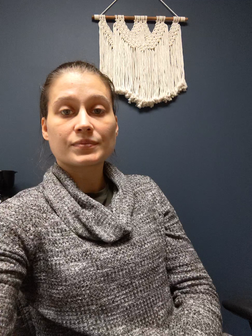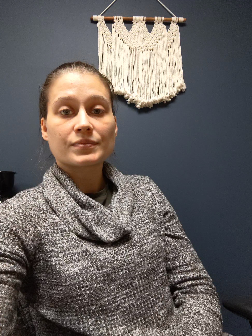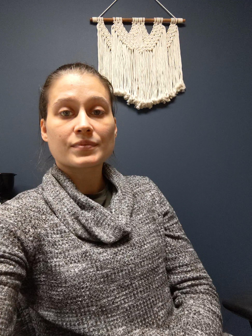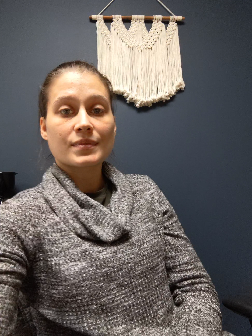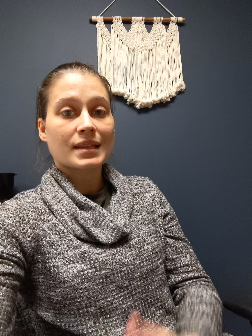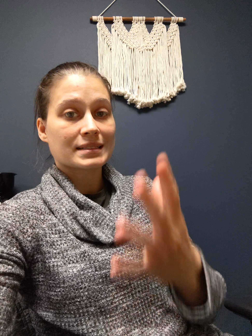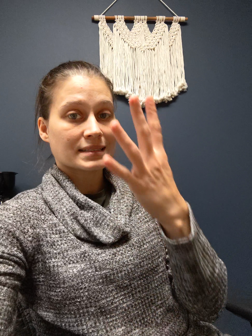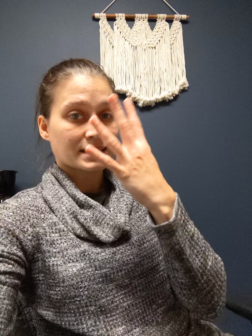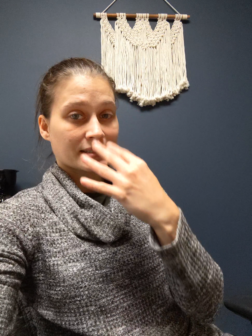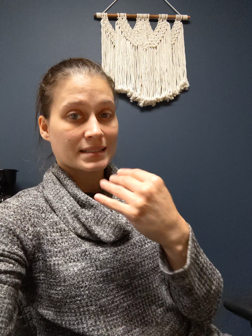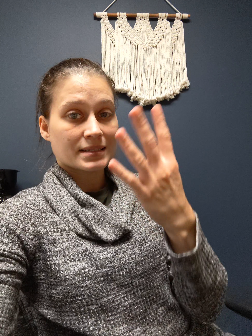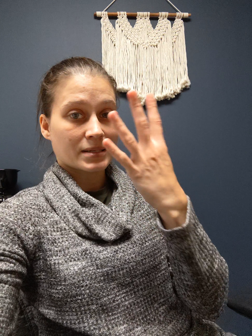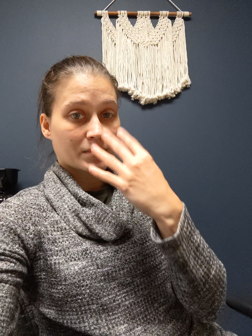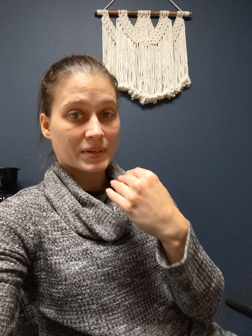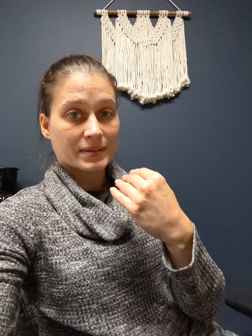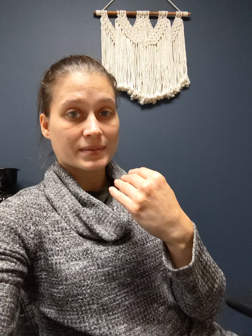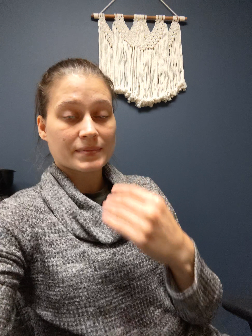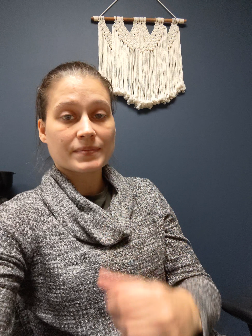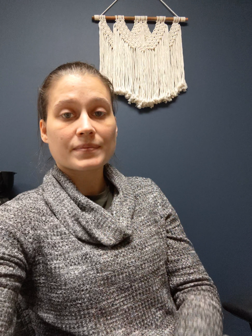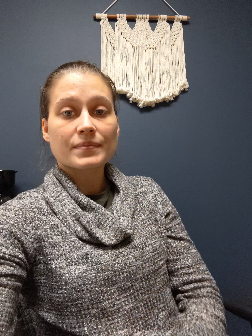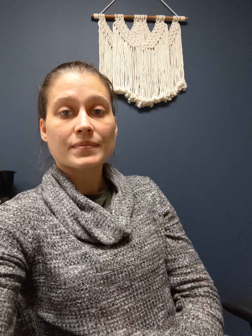sleepy